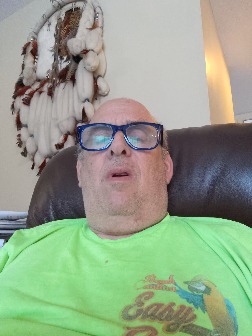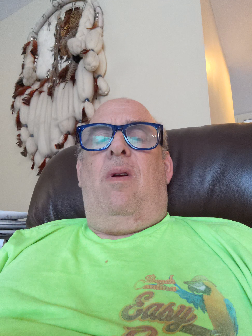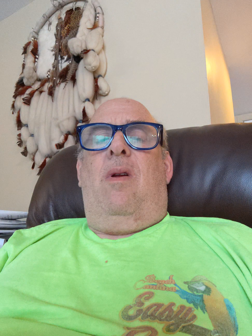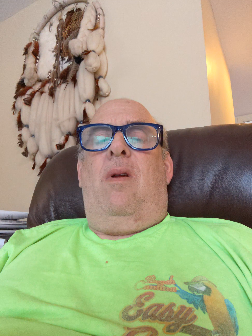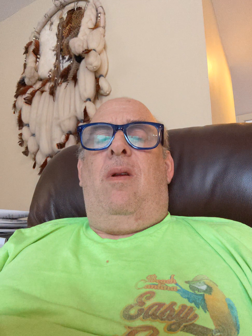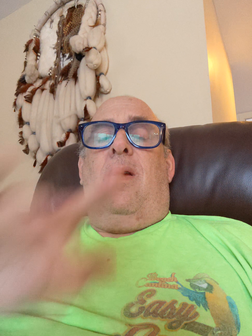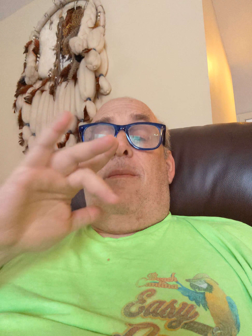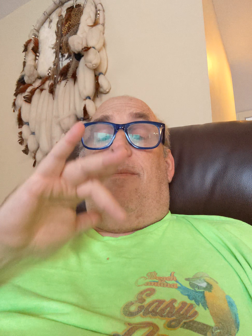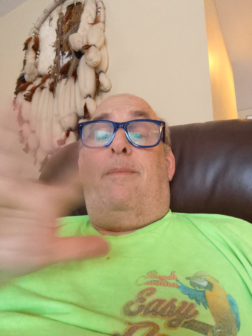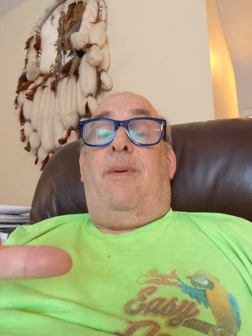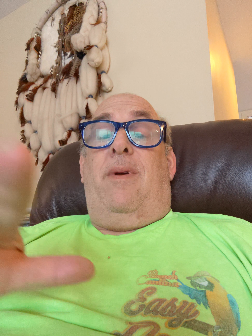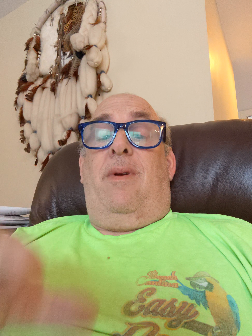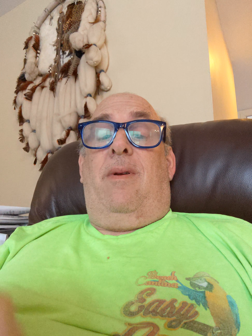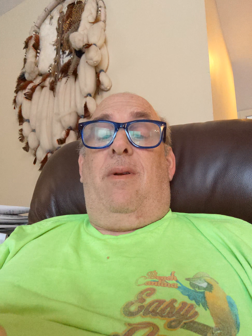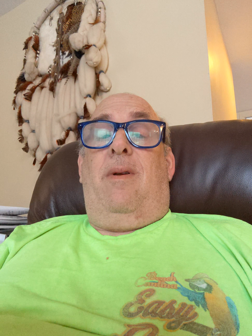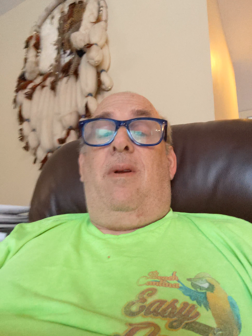empty